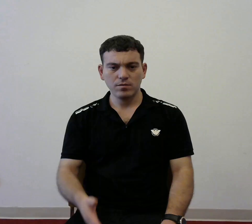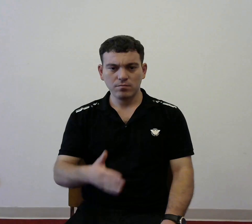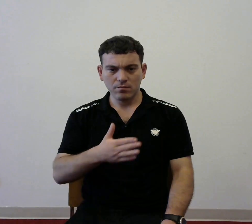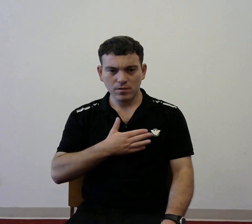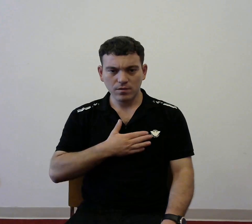mən